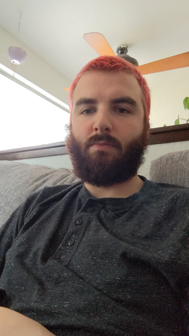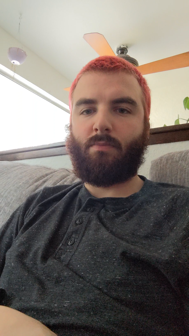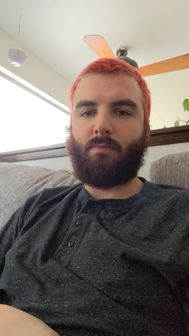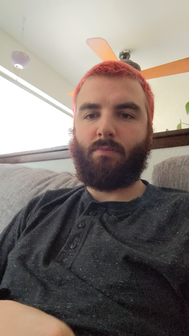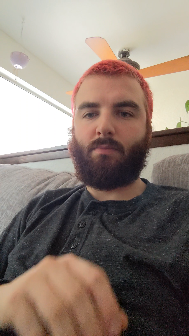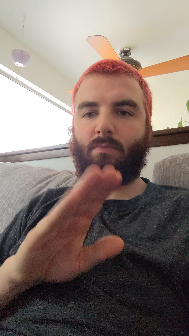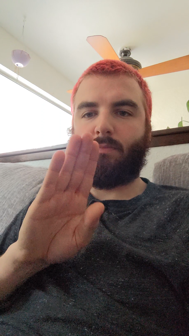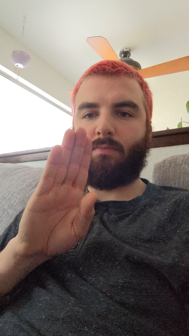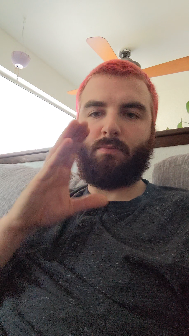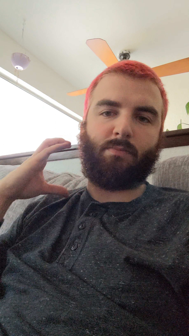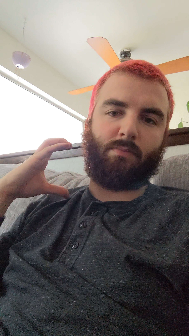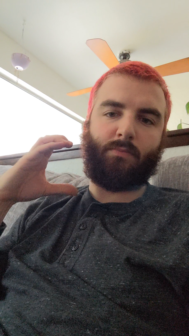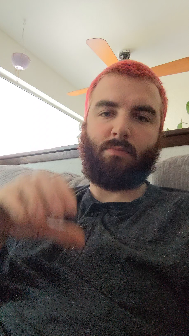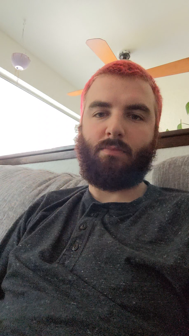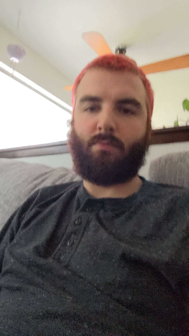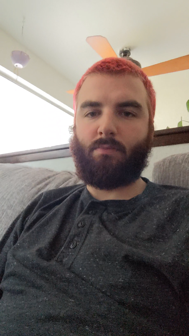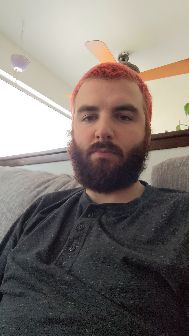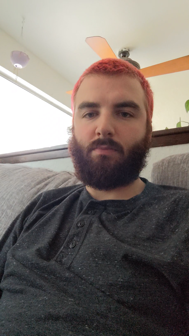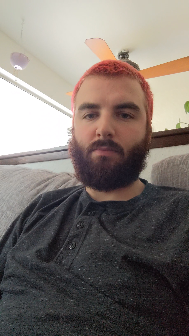bus